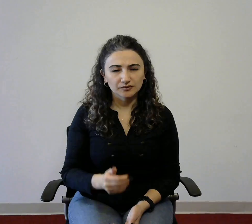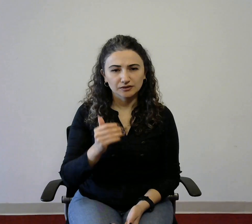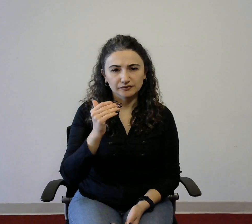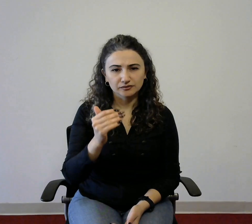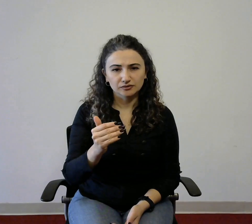siz